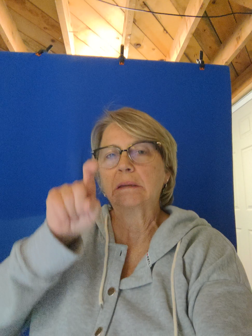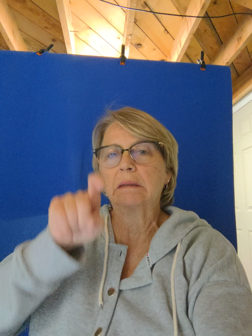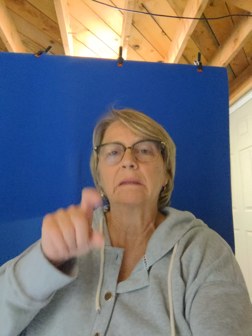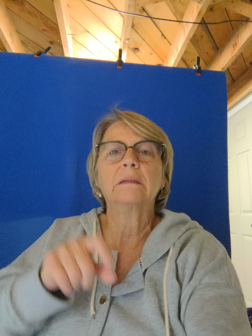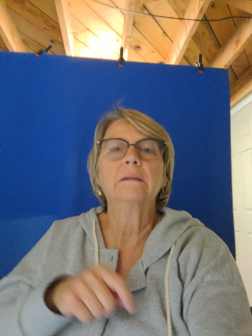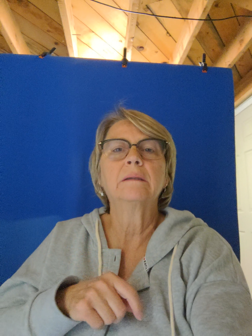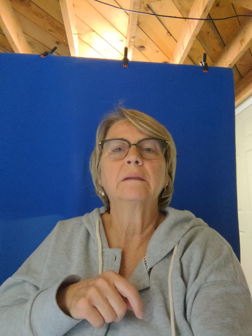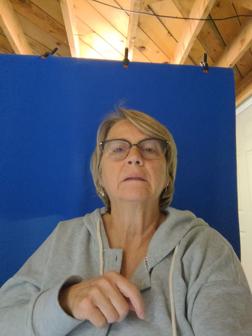closet